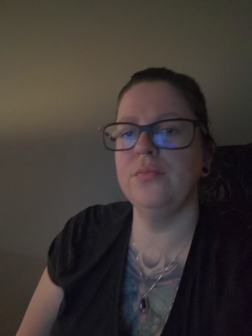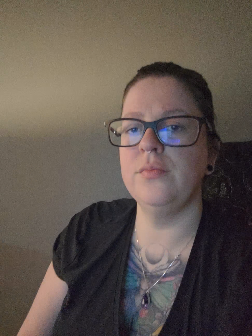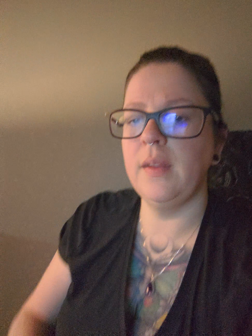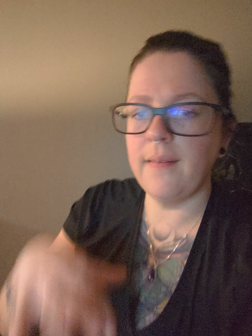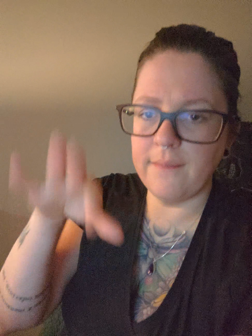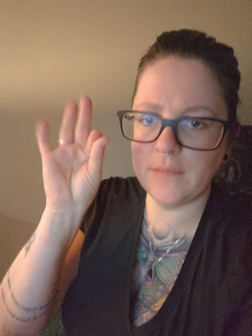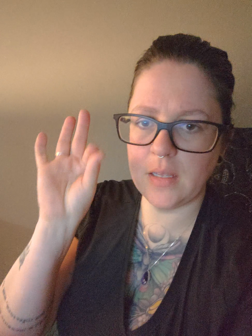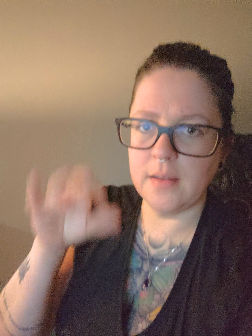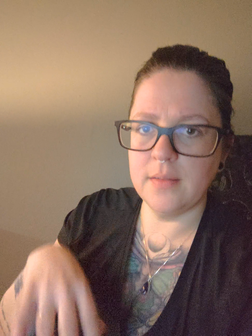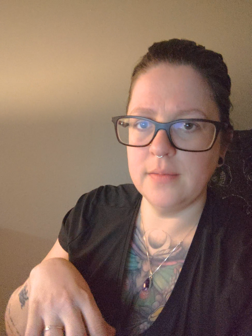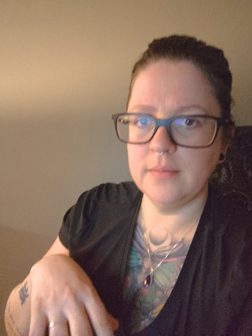find